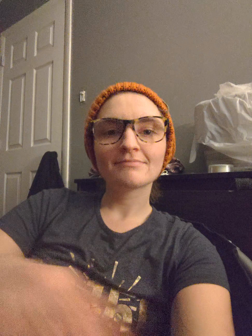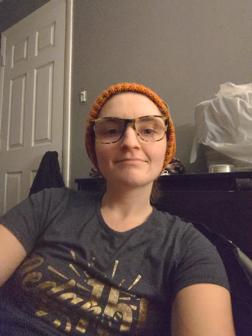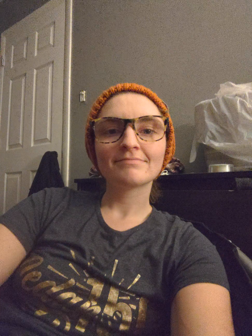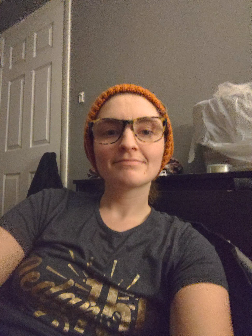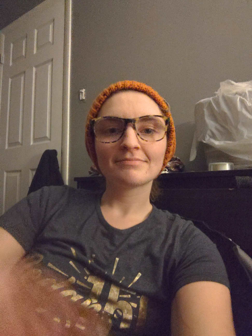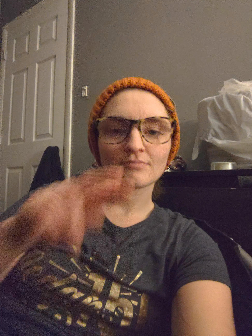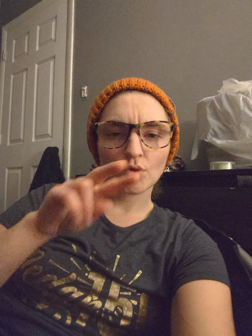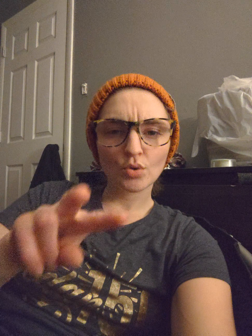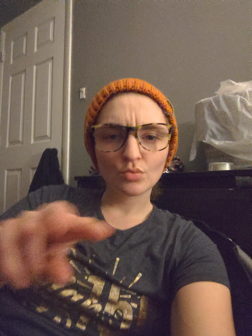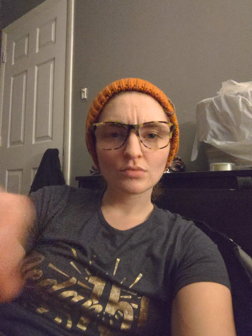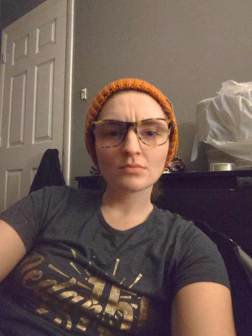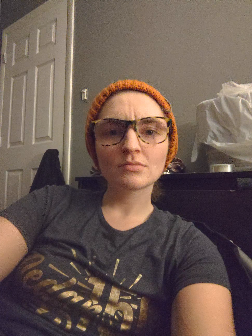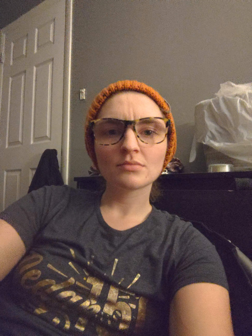look